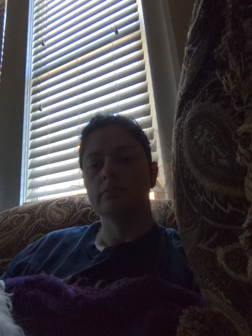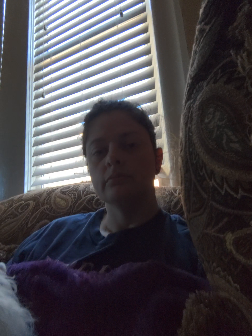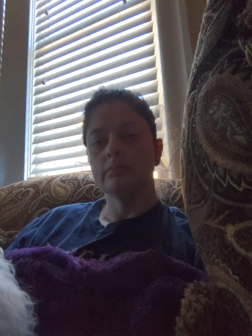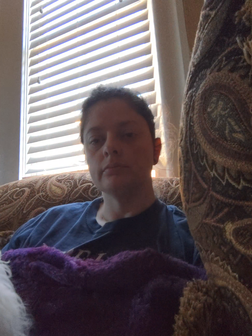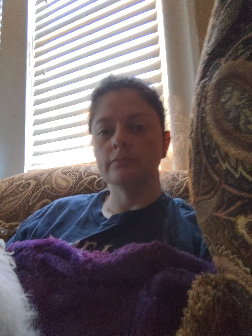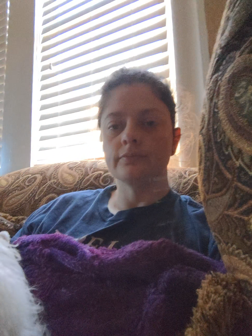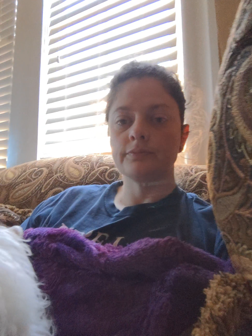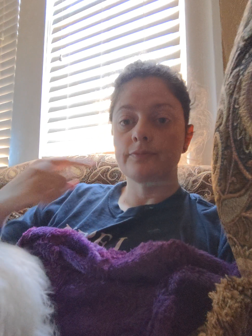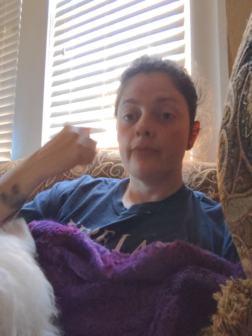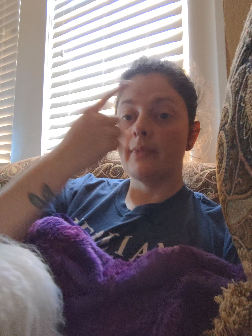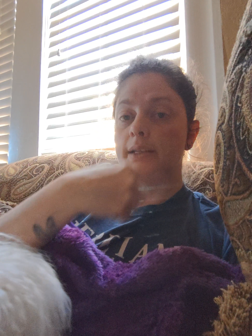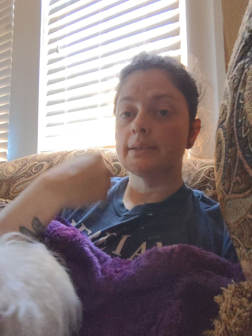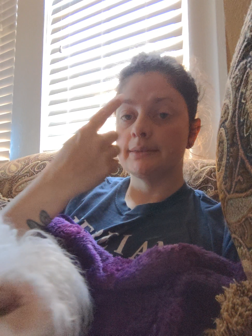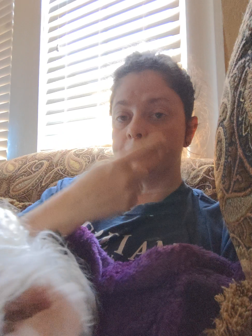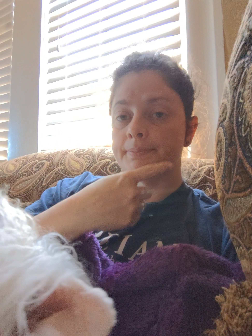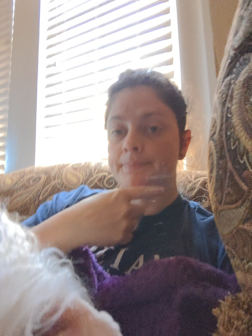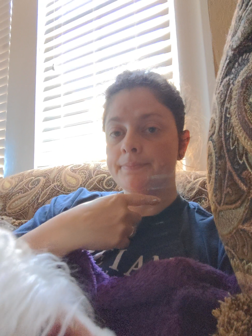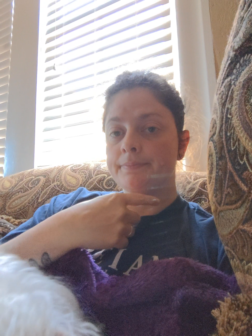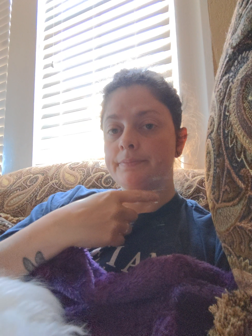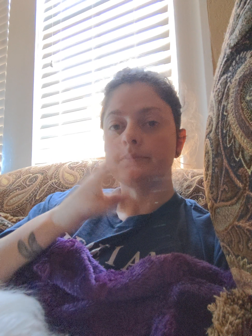face